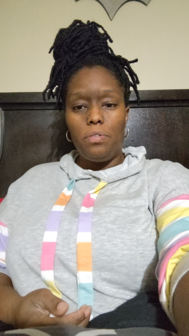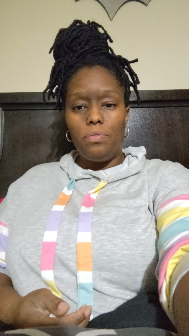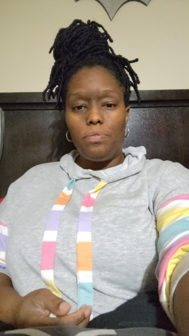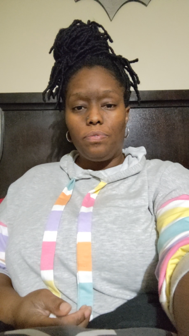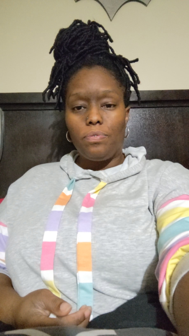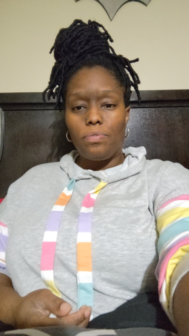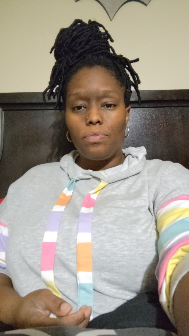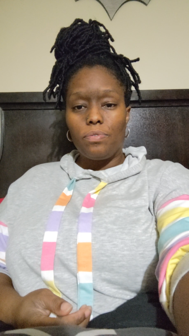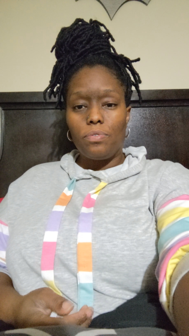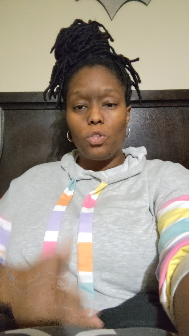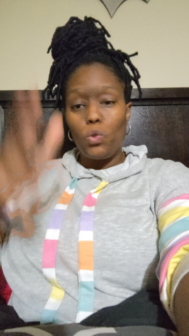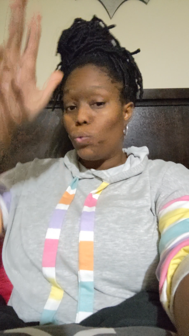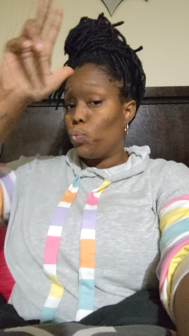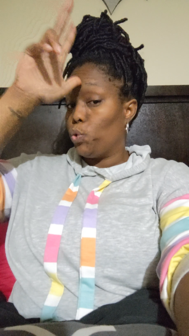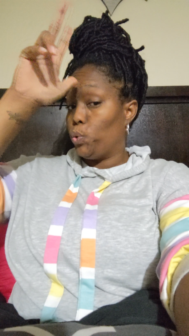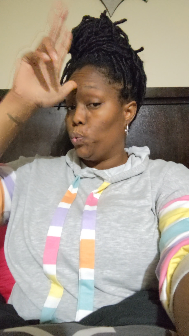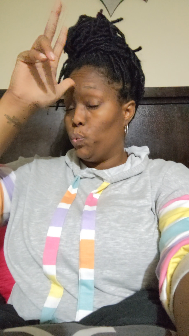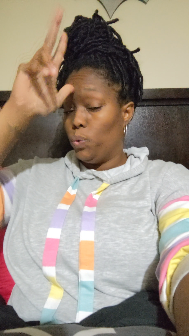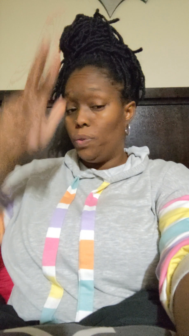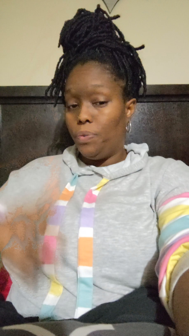rooster